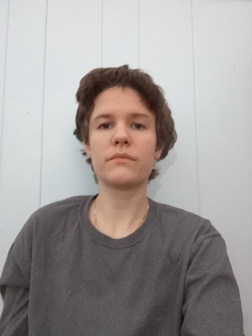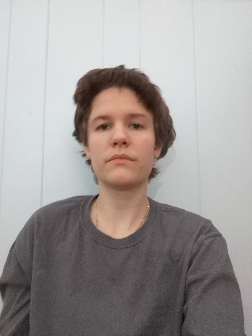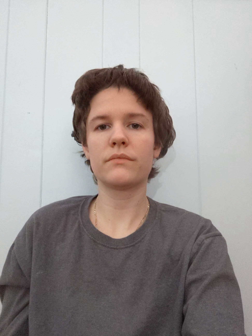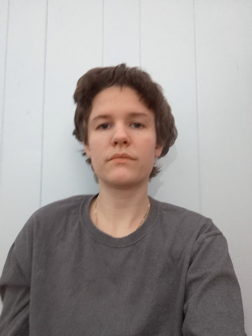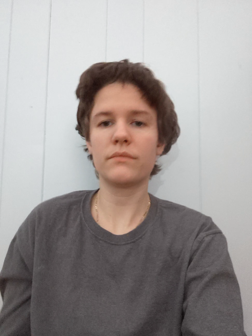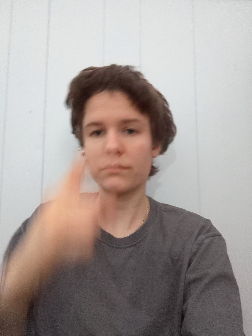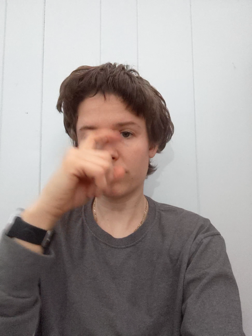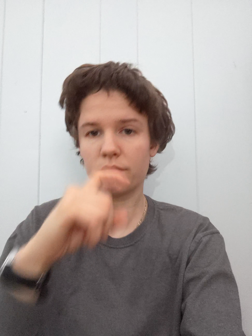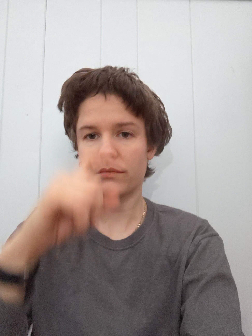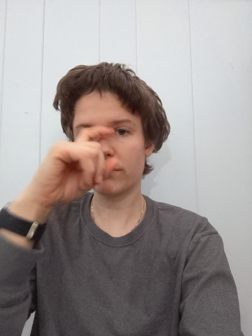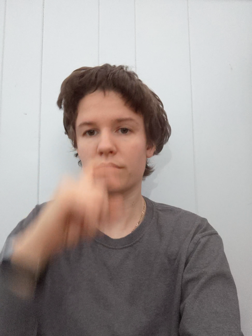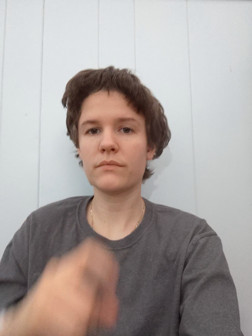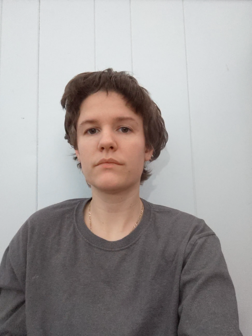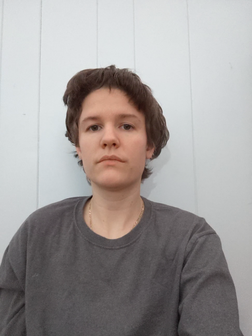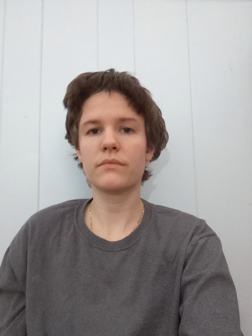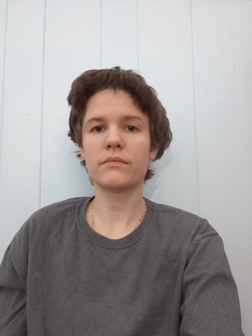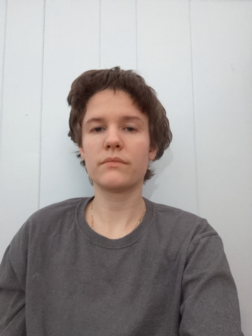doll